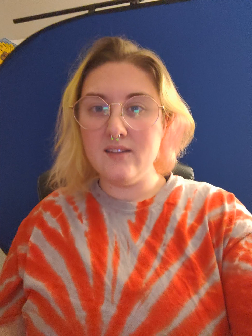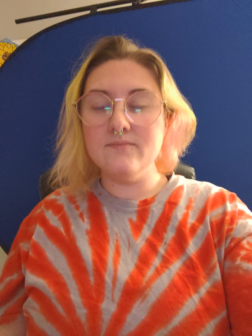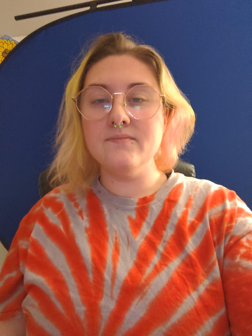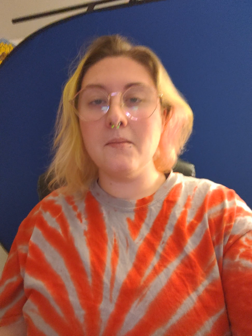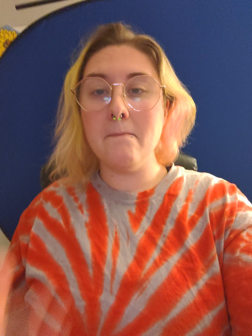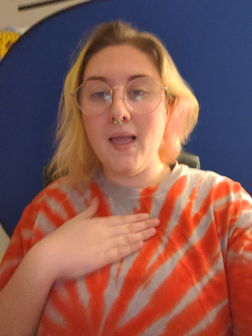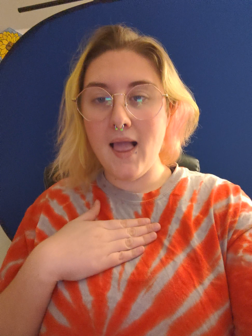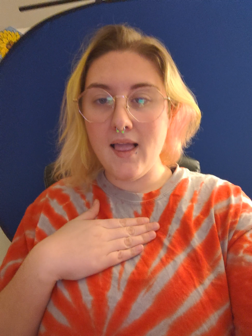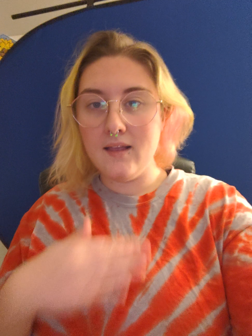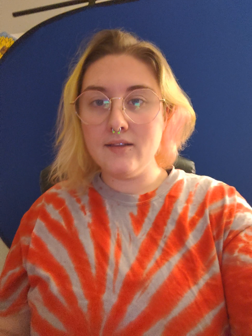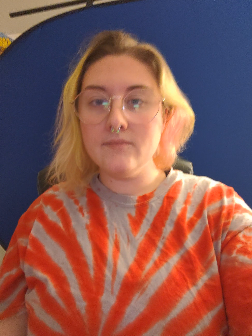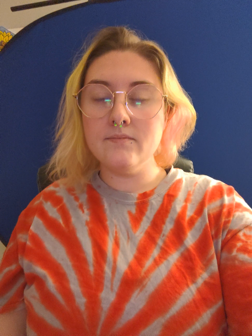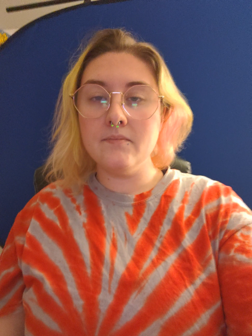my